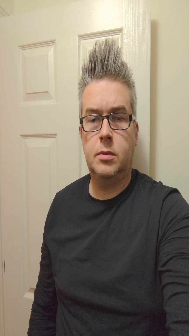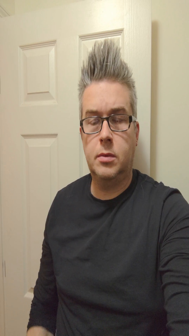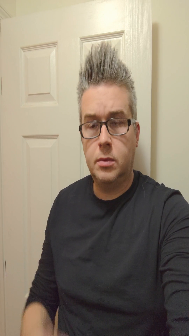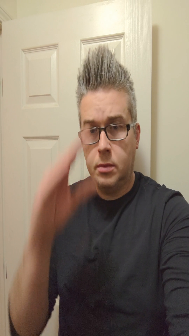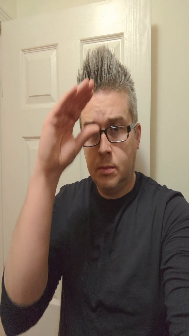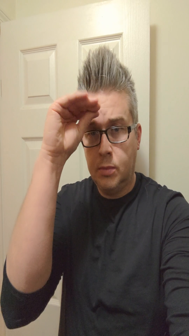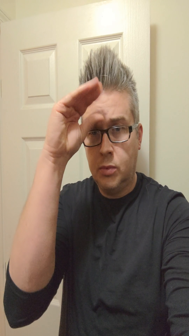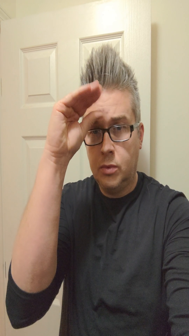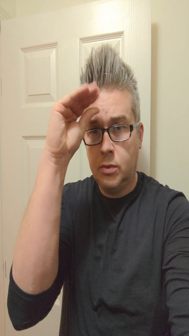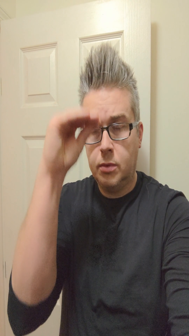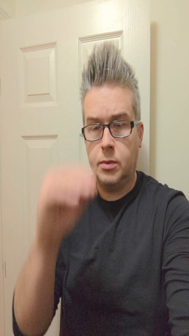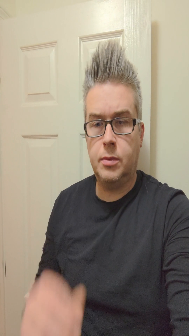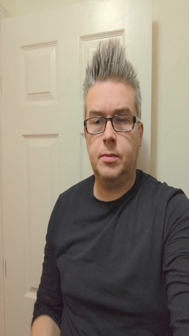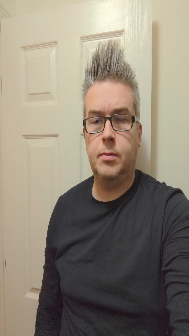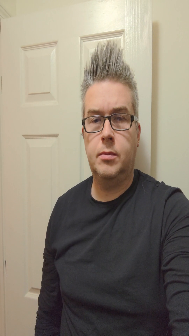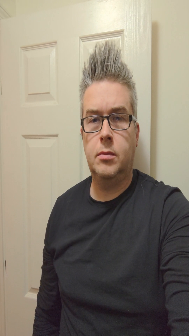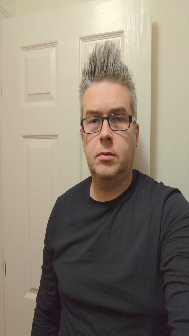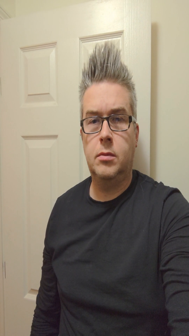boy